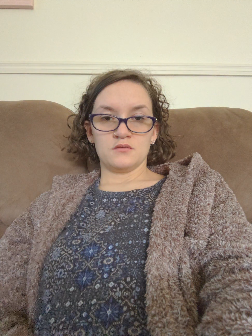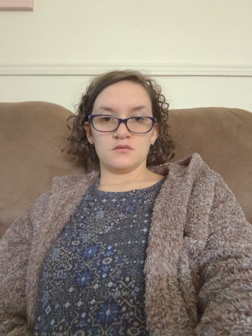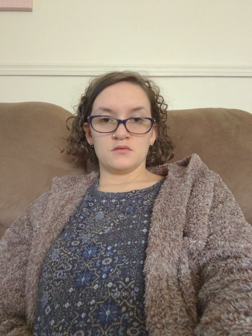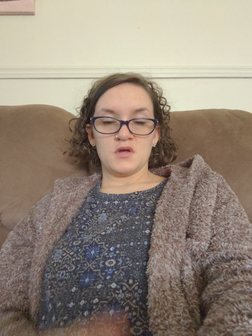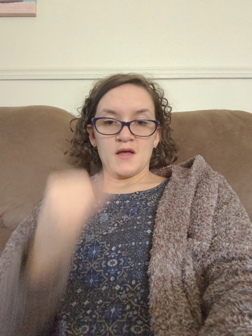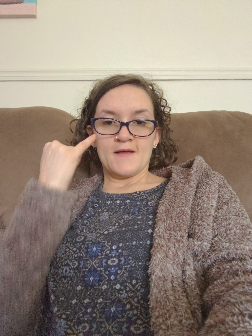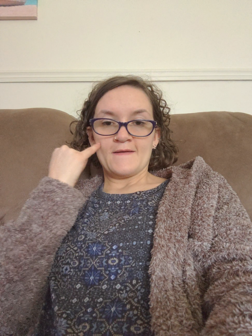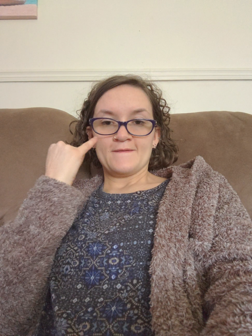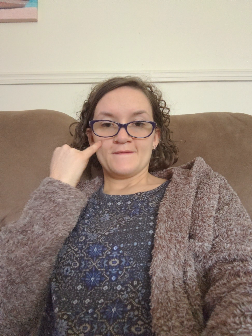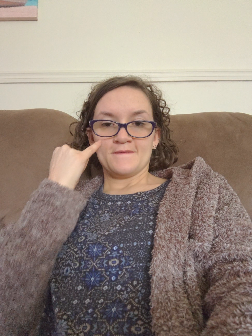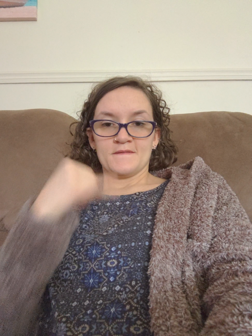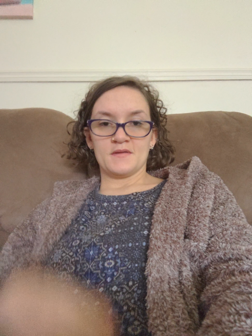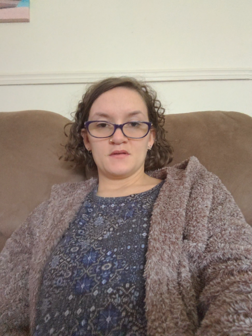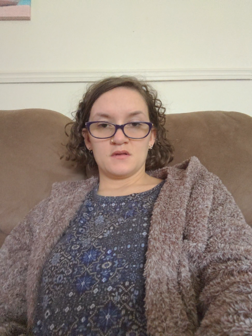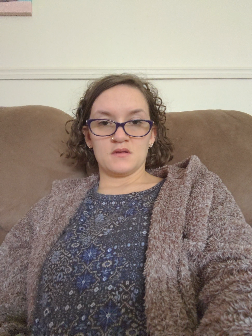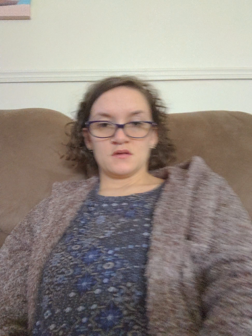if